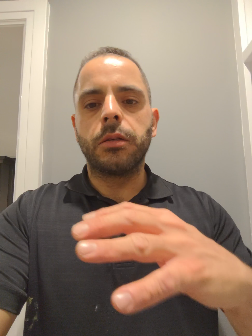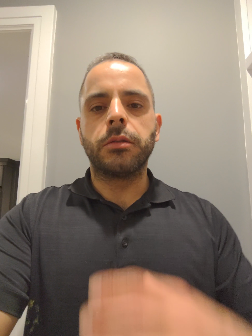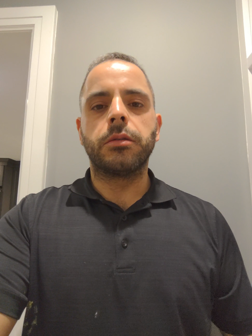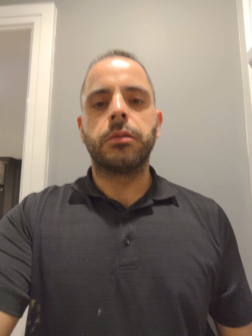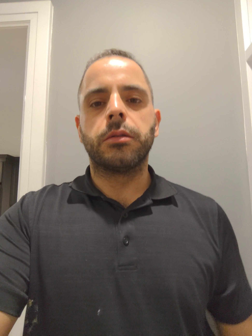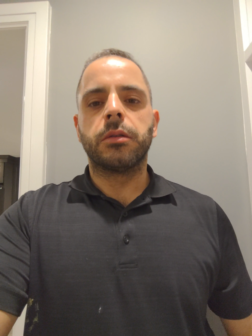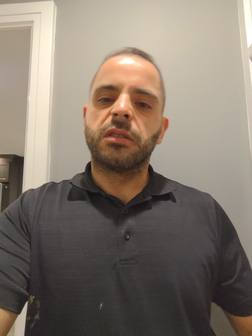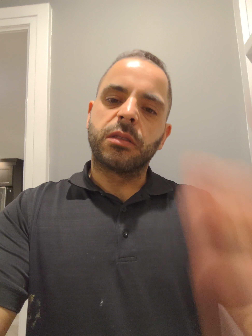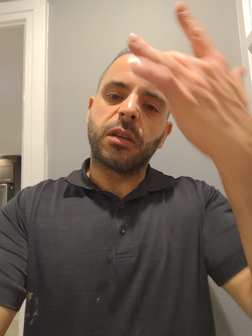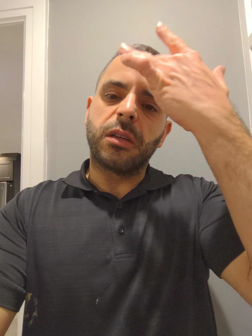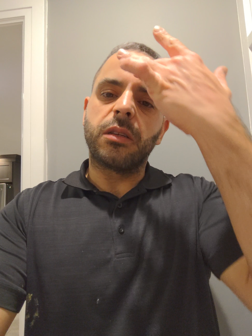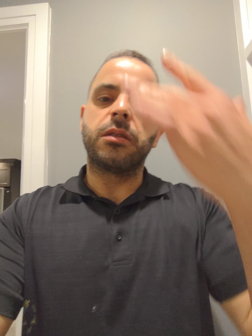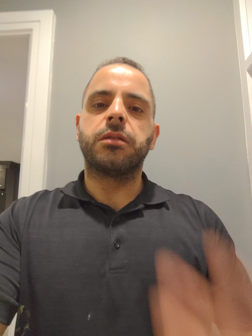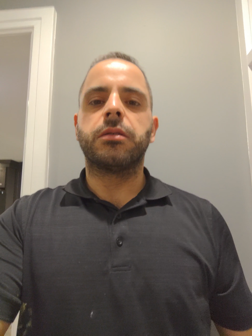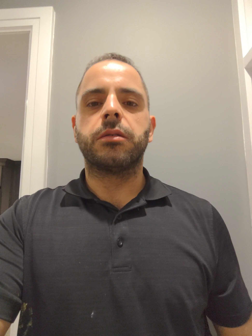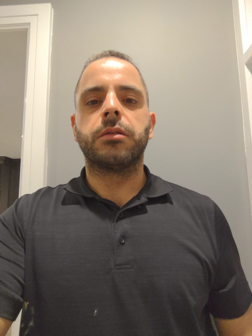sick